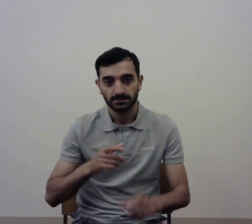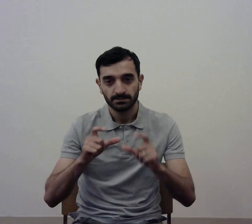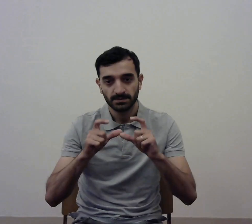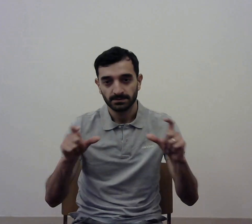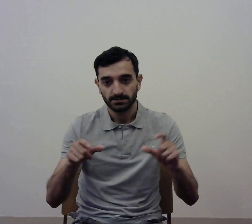məktəb